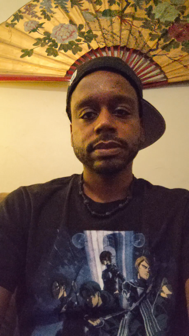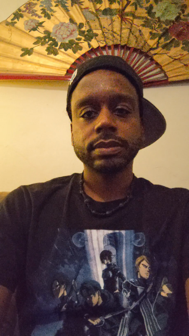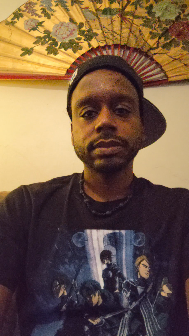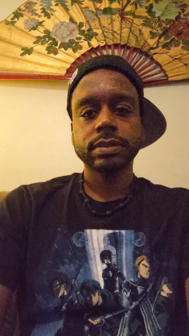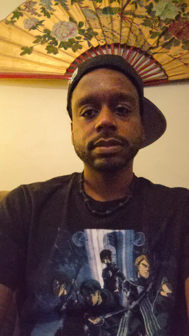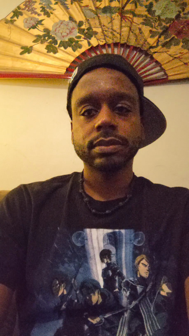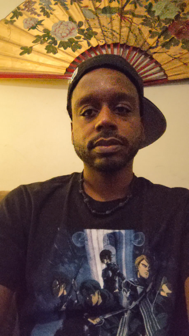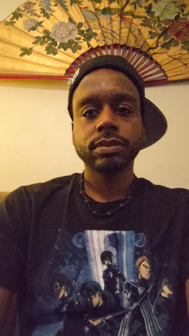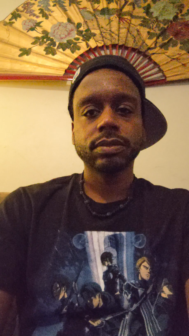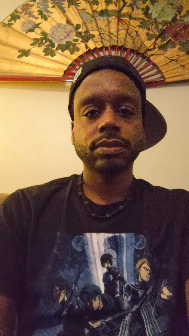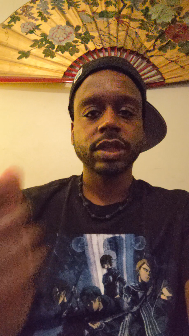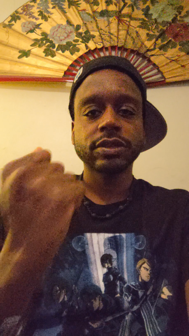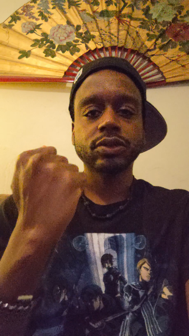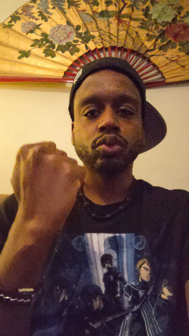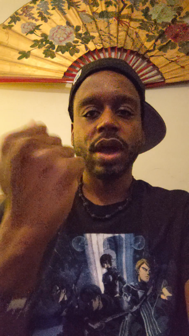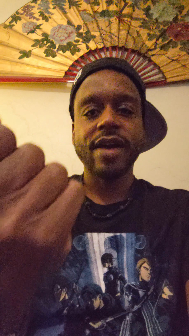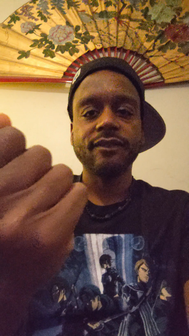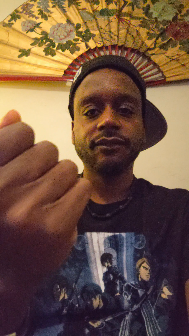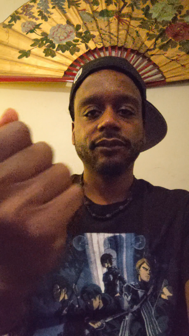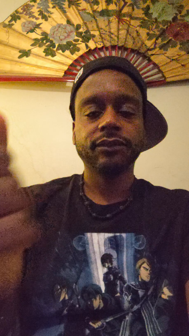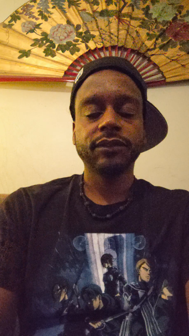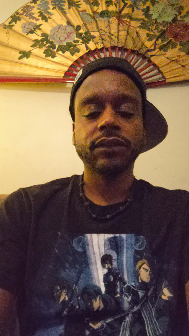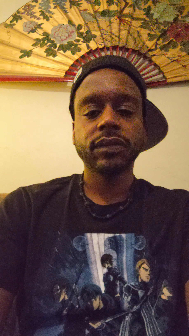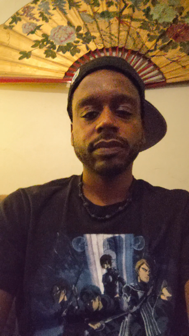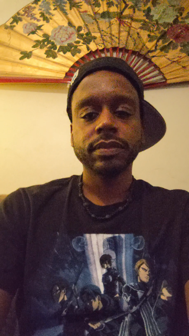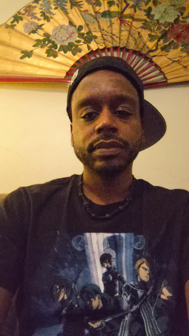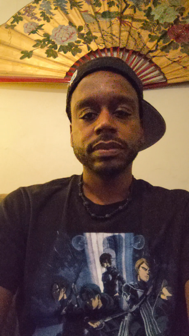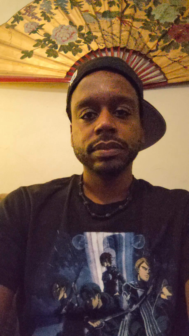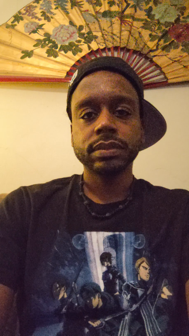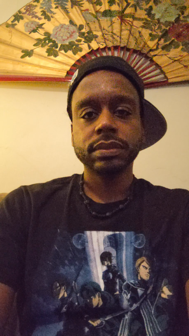drive